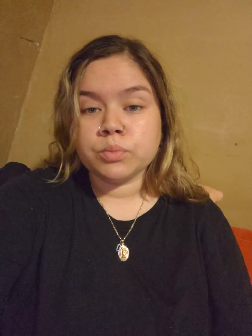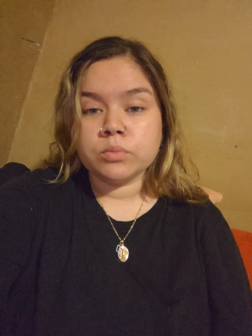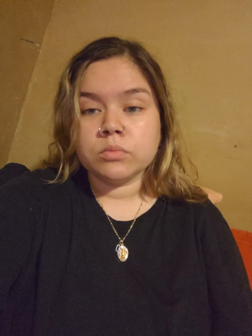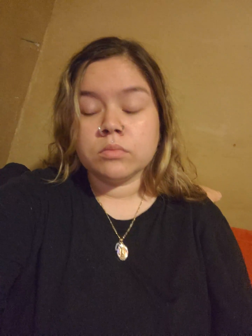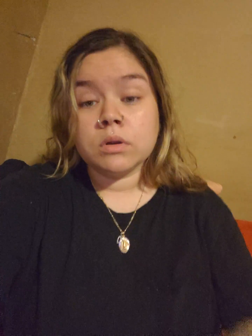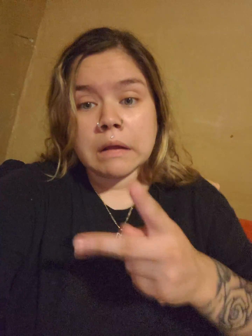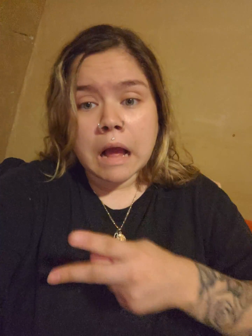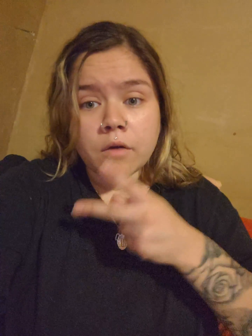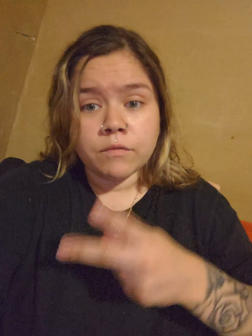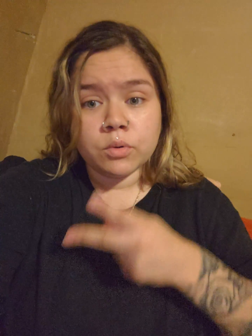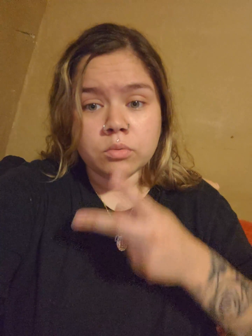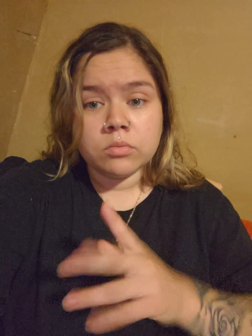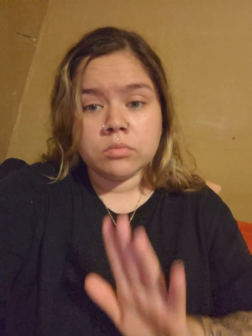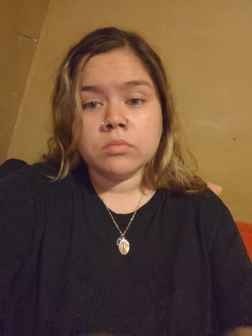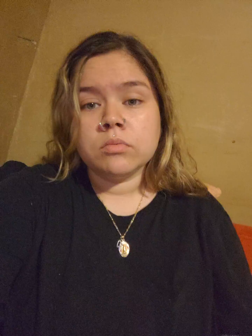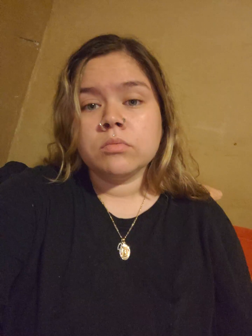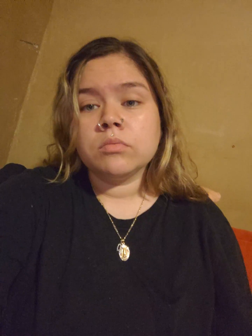careful